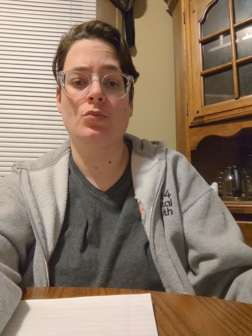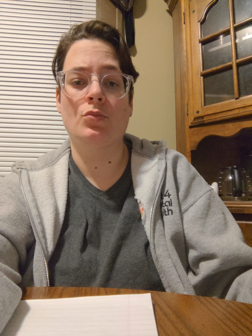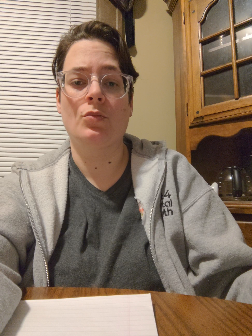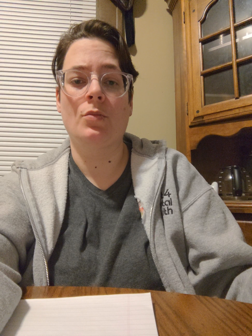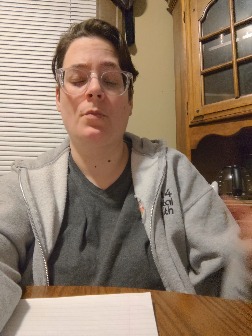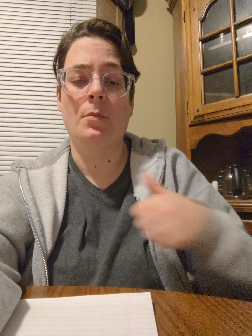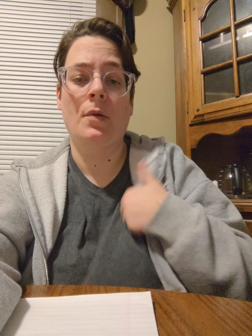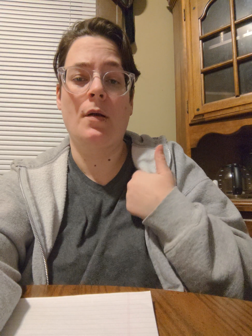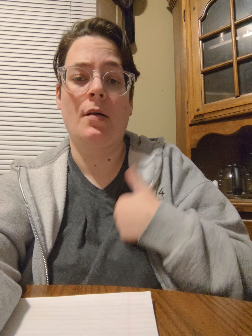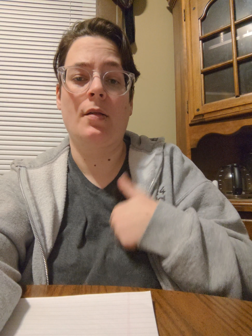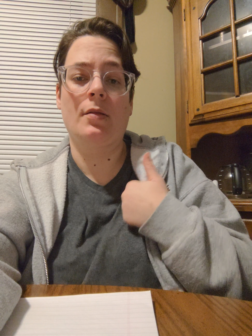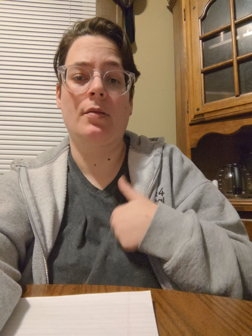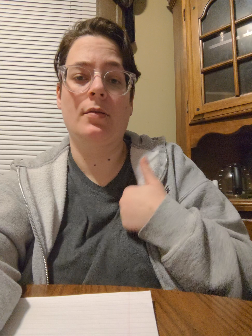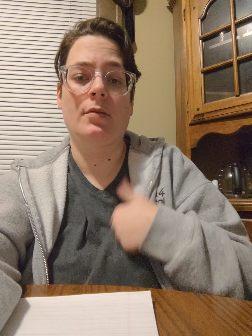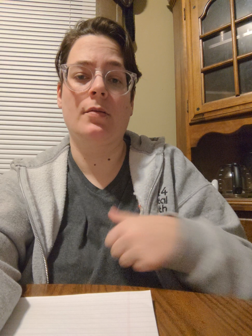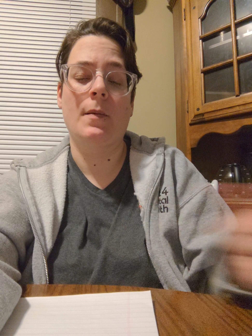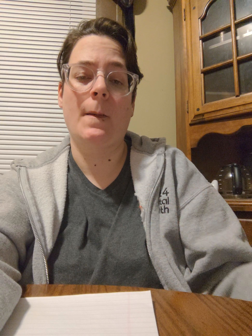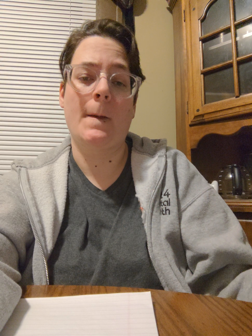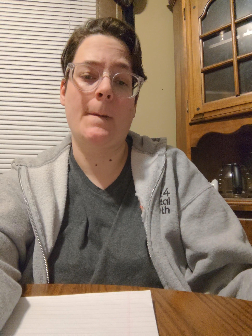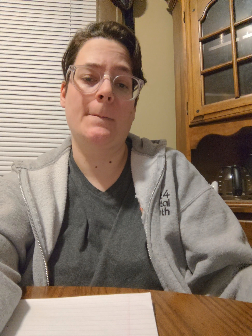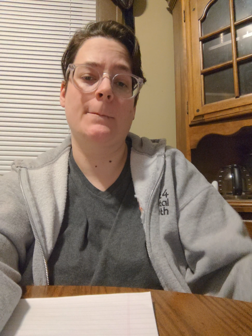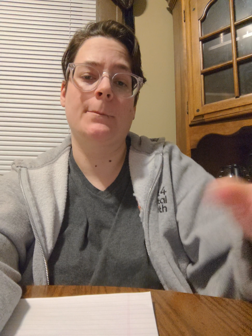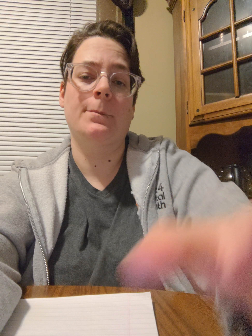bath